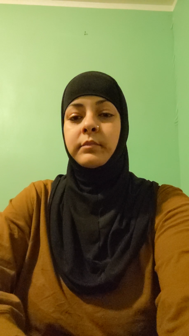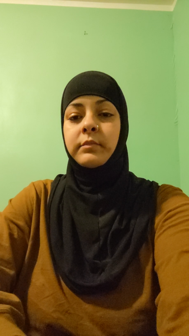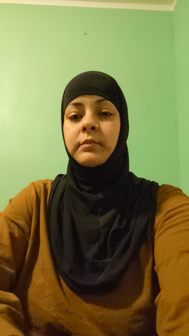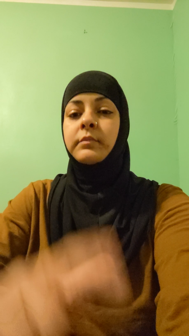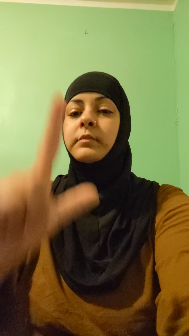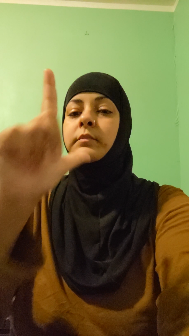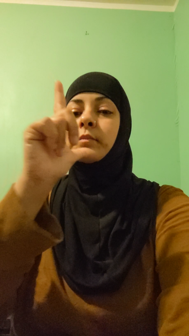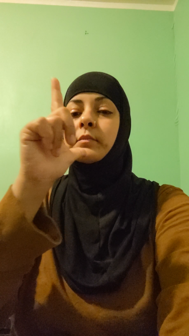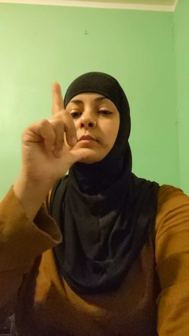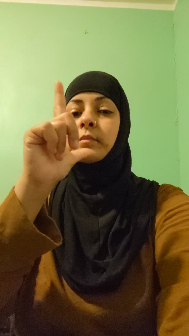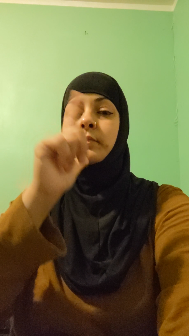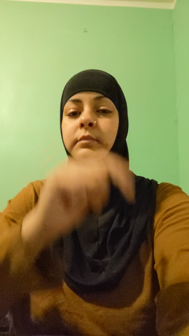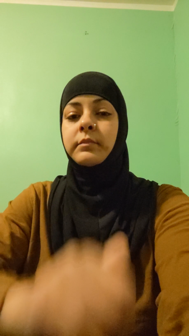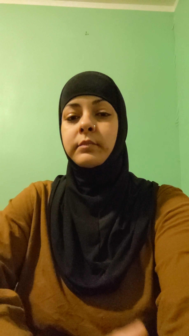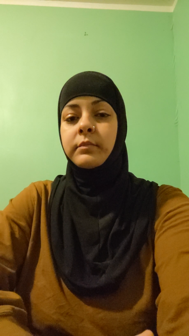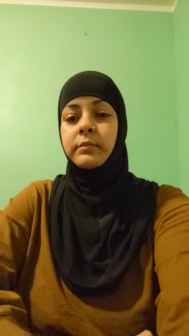lunch